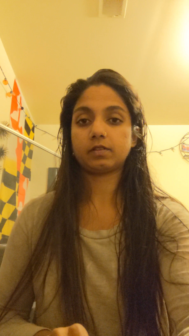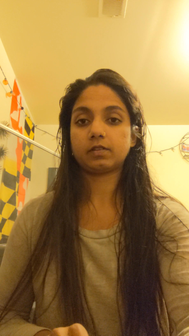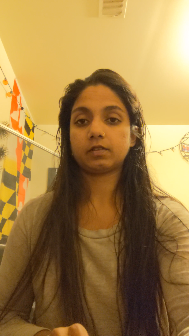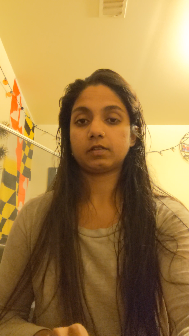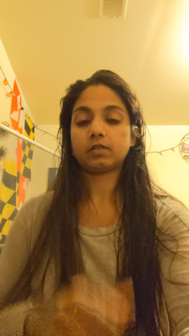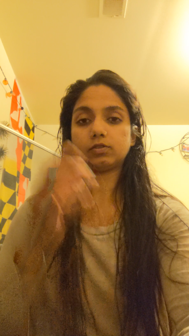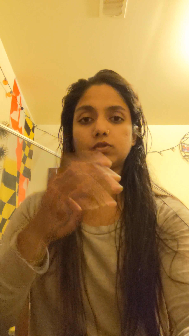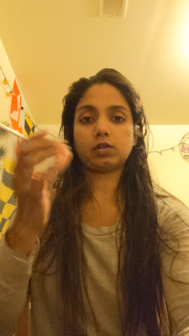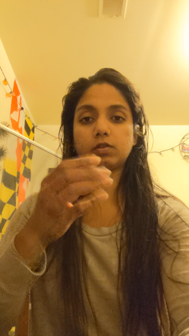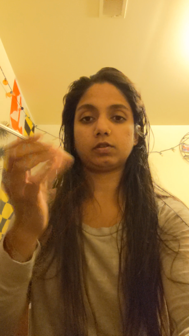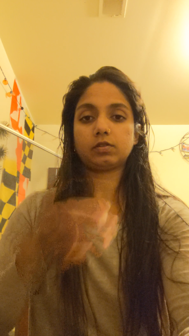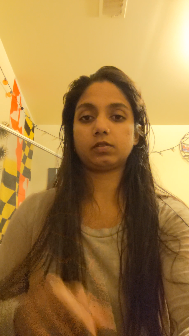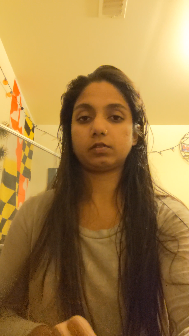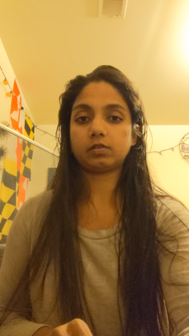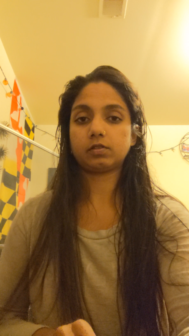shake